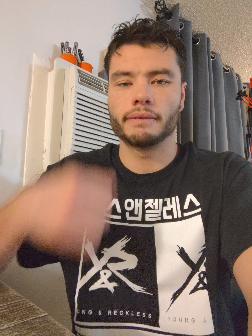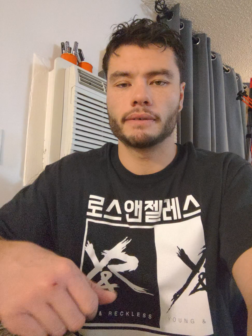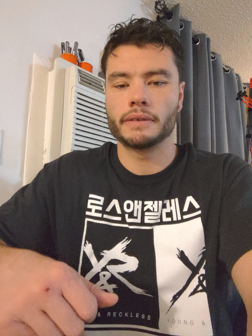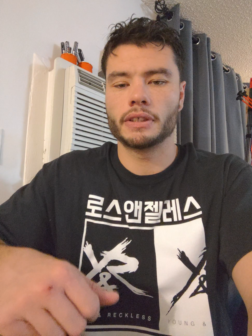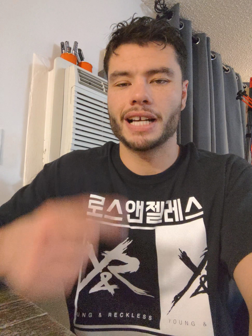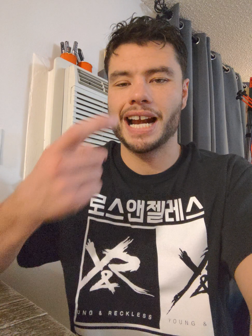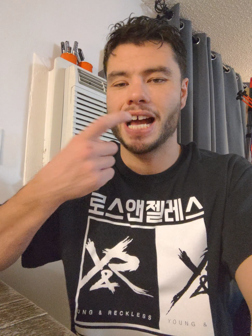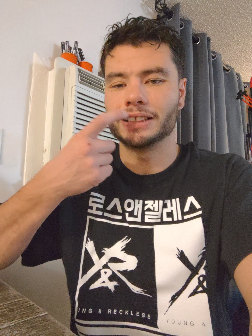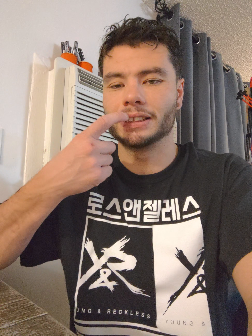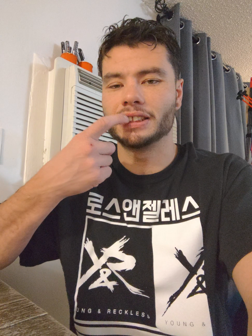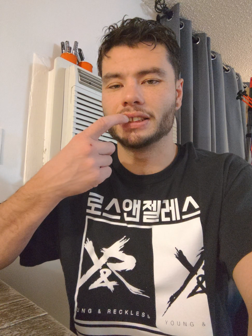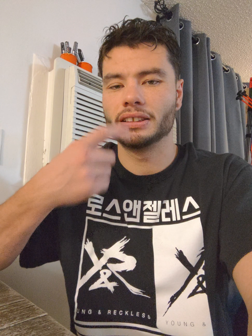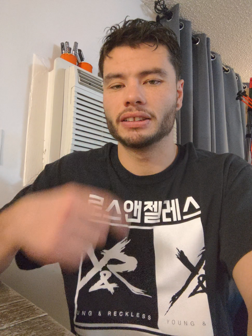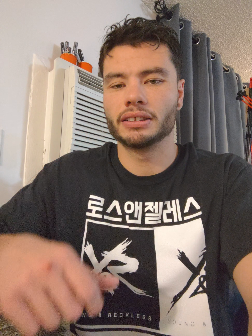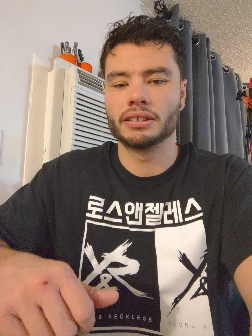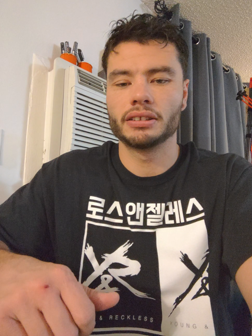window